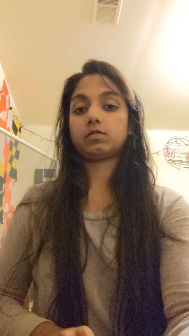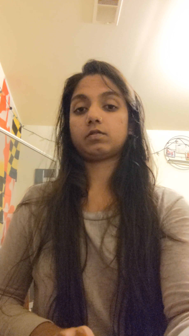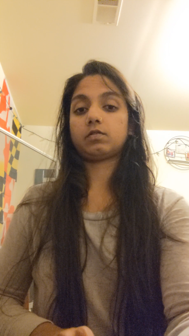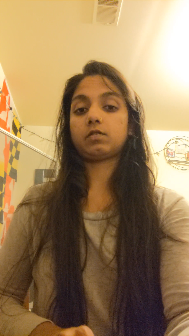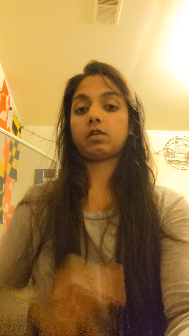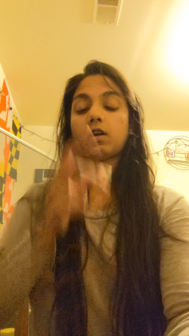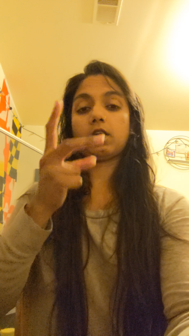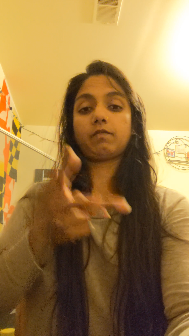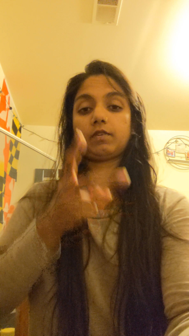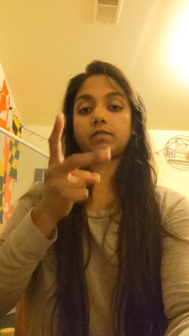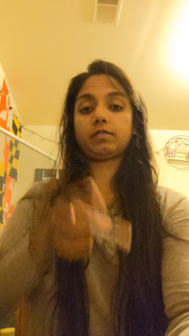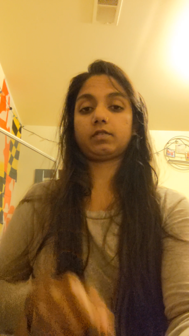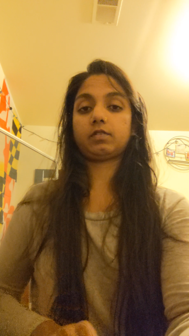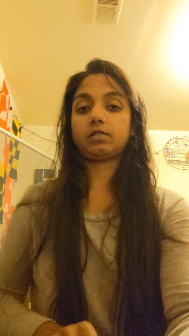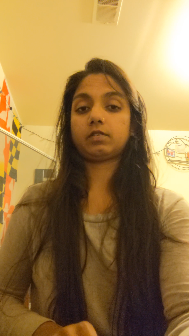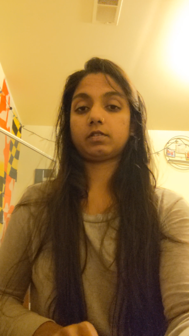careful